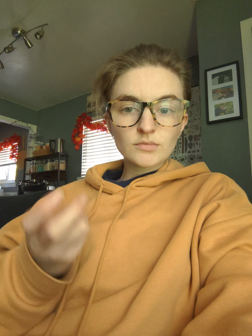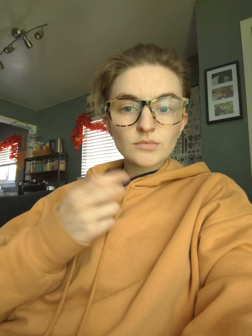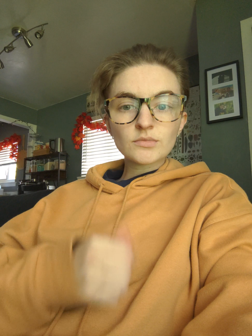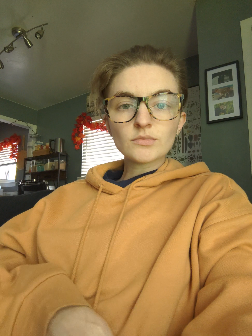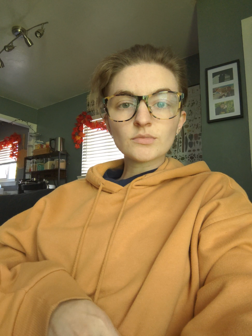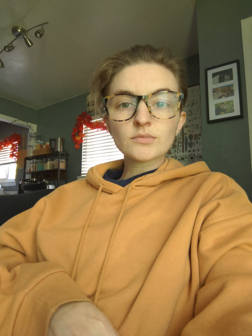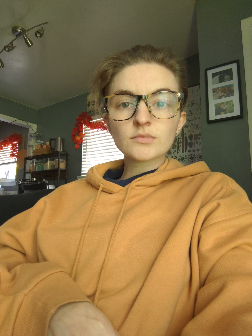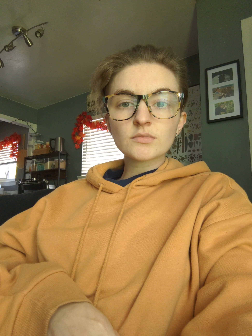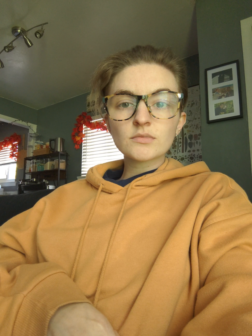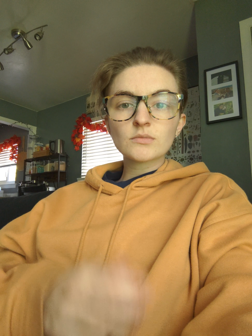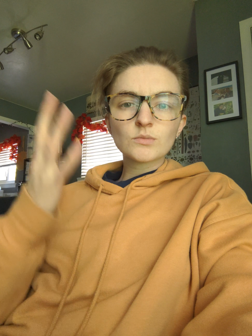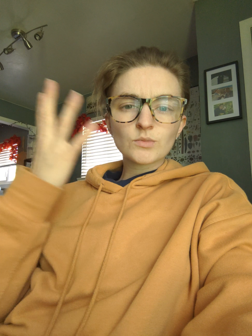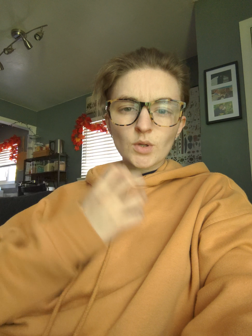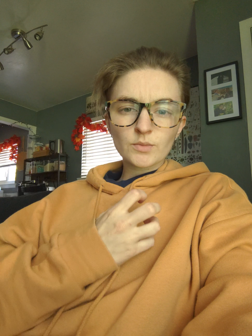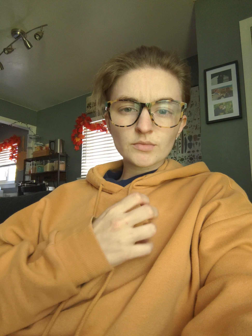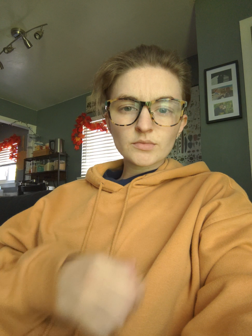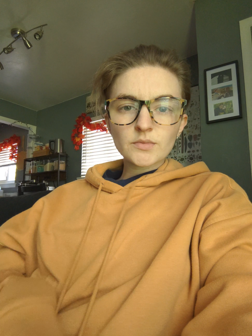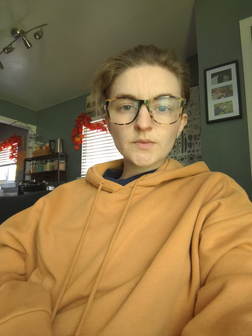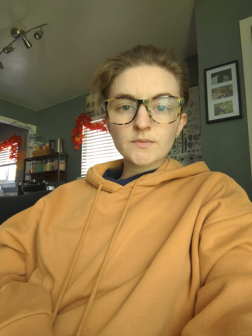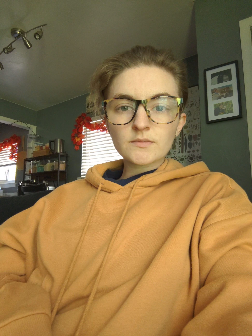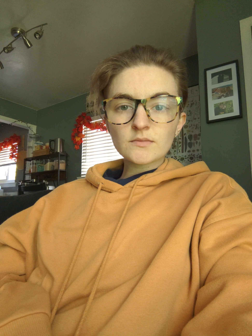dark